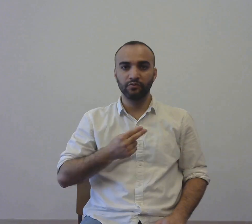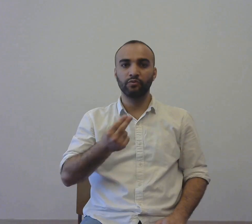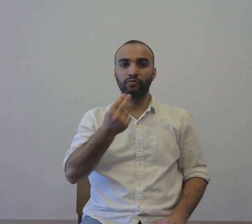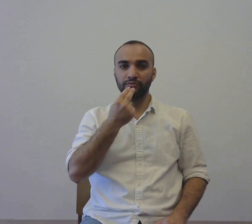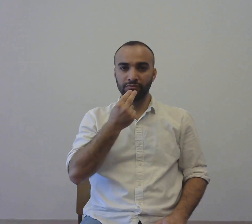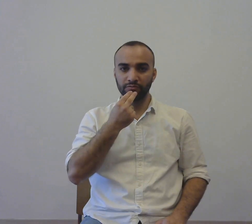yemək